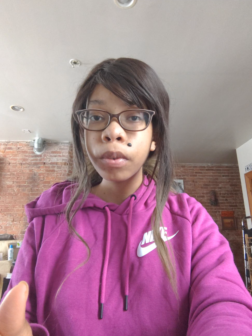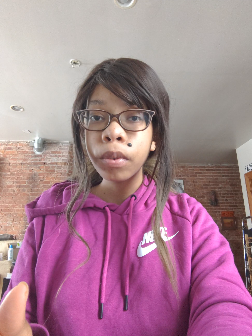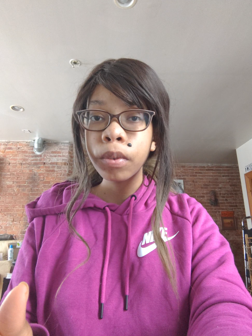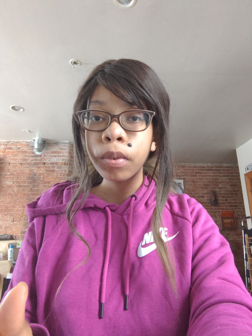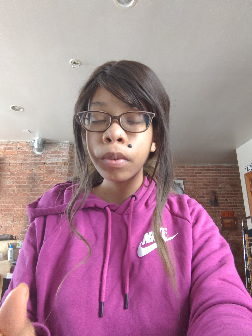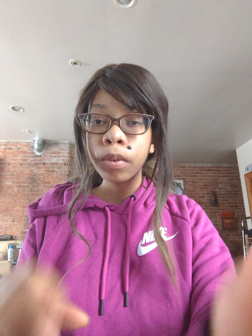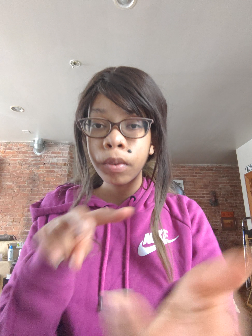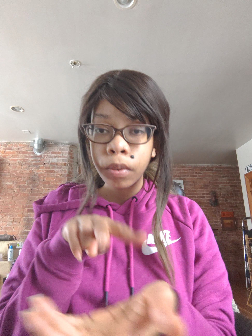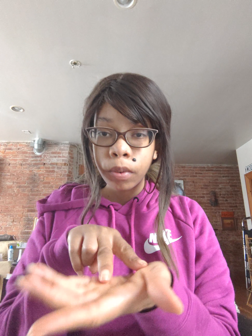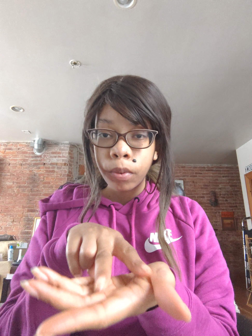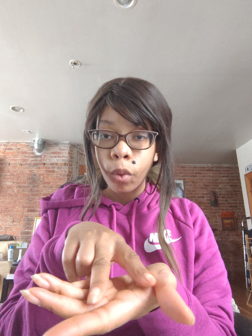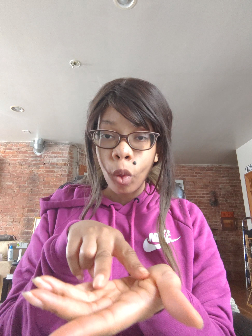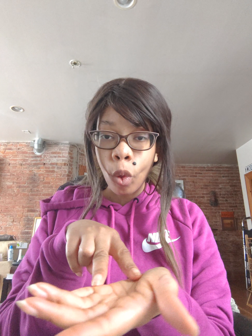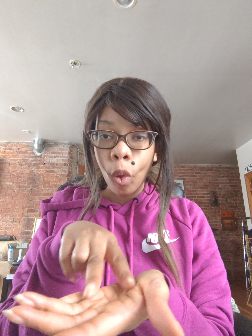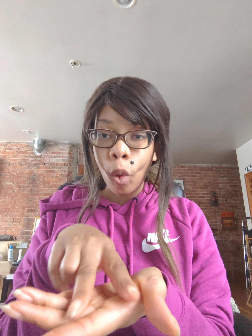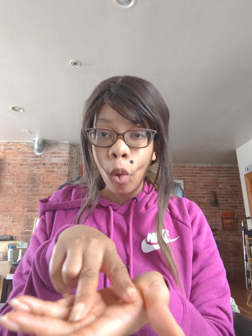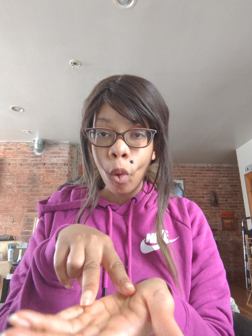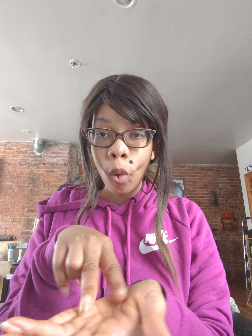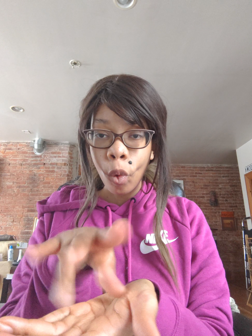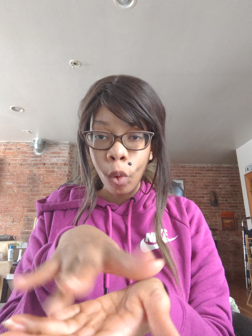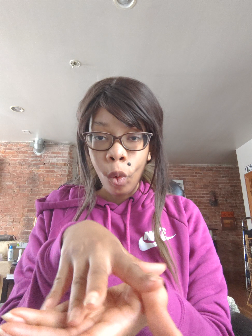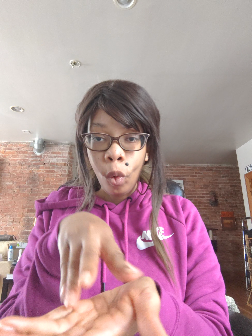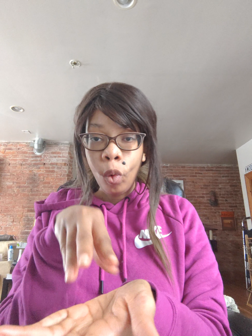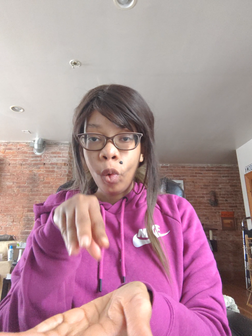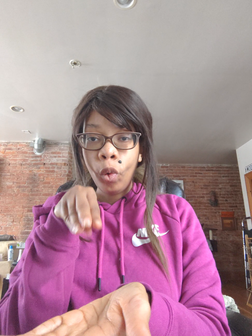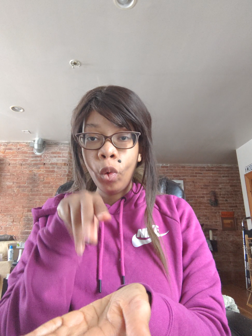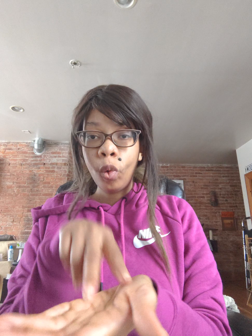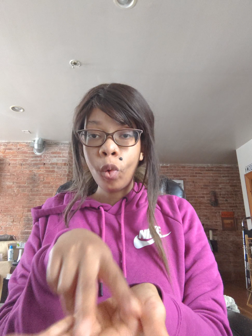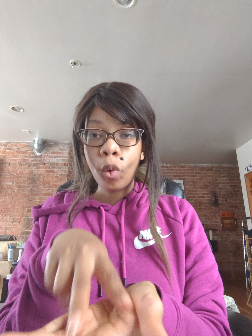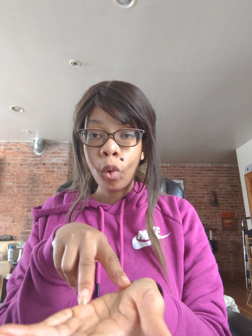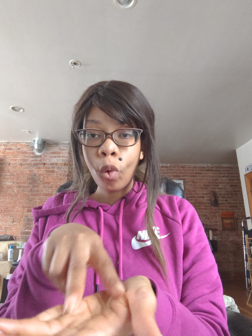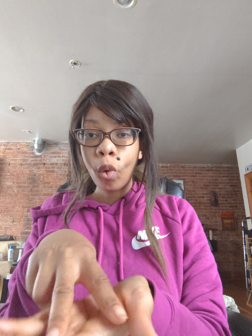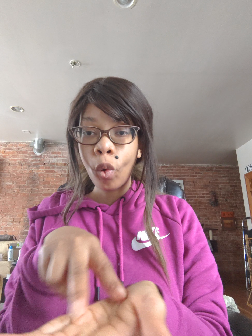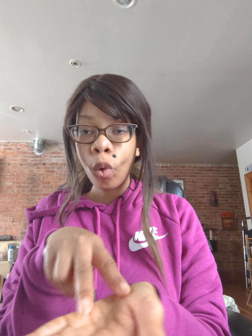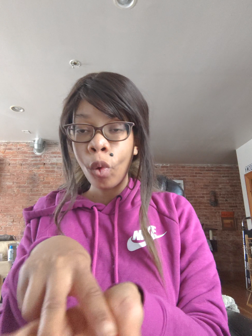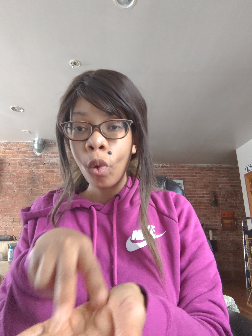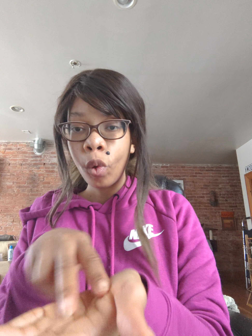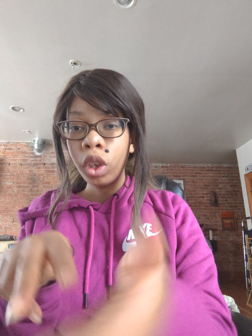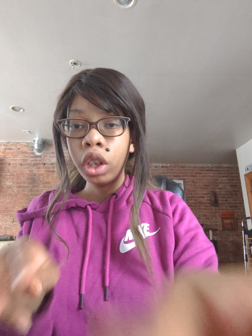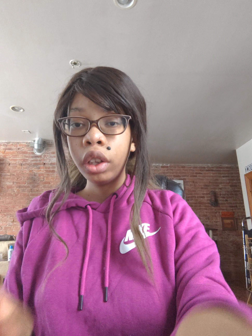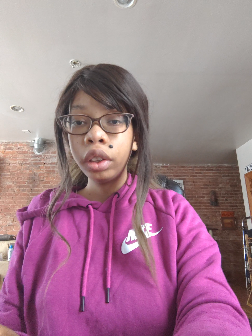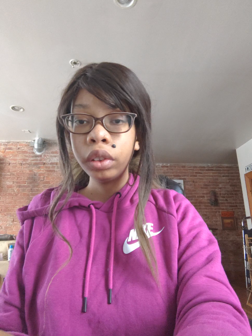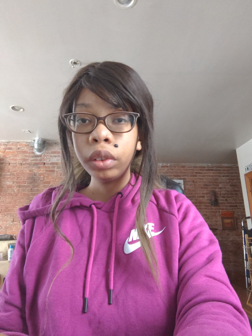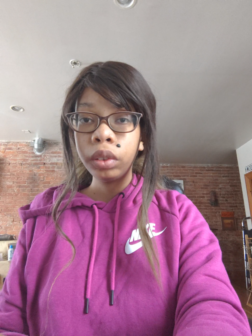vacuum